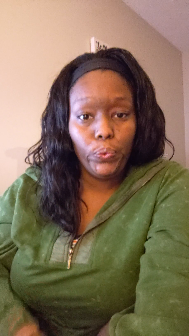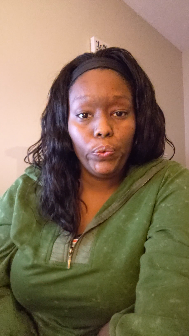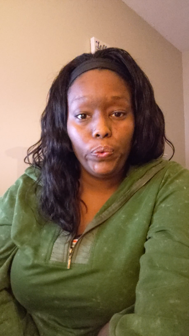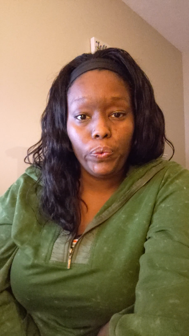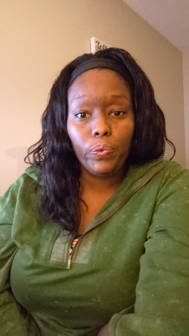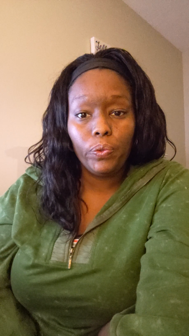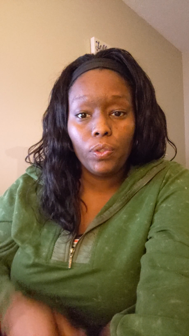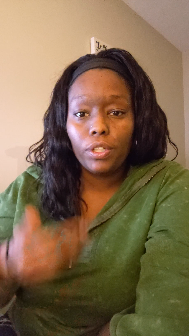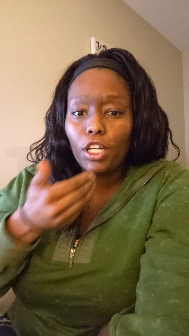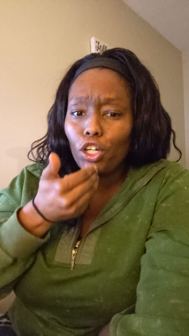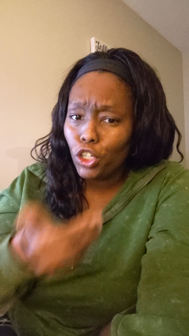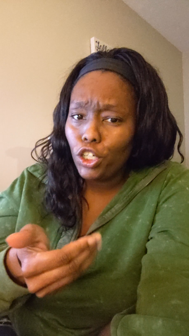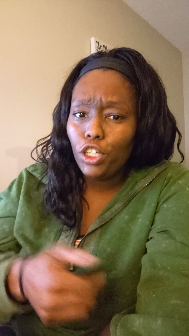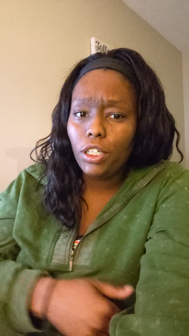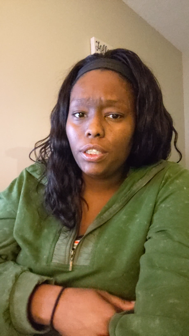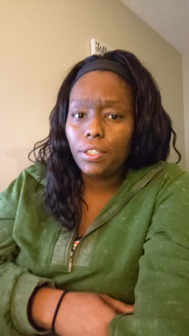good